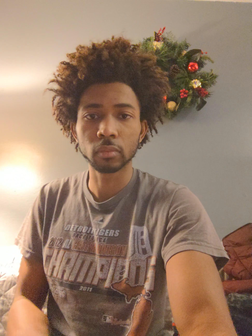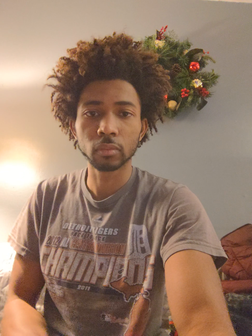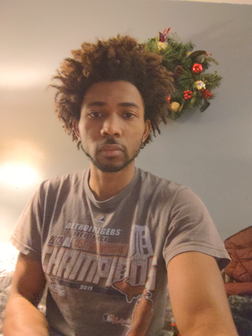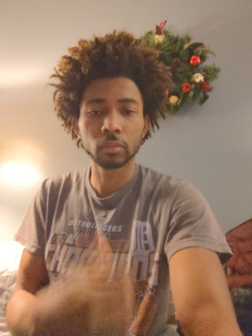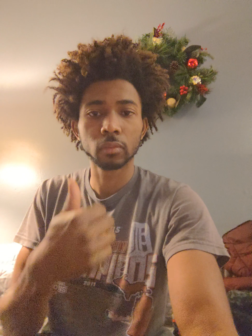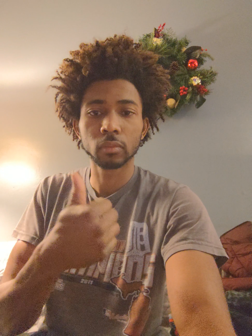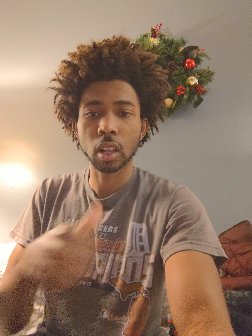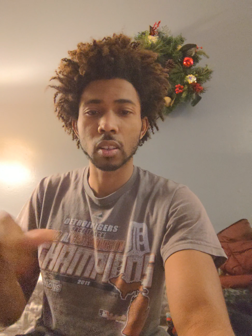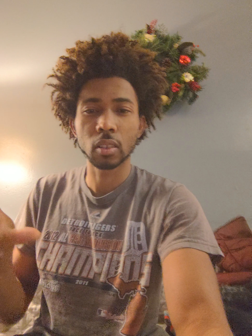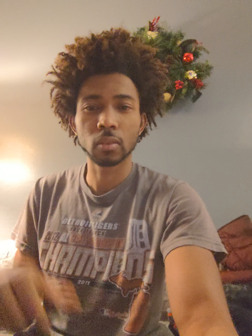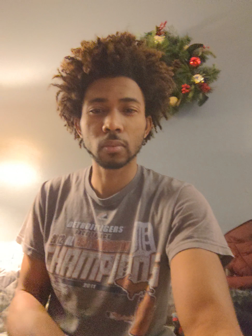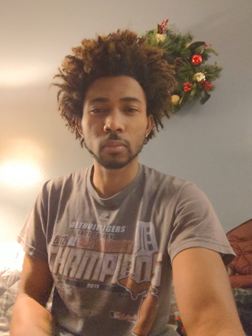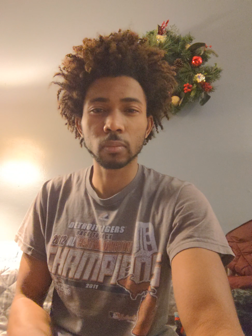any